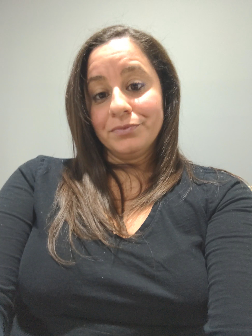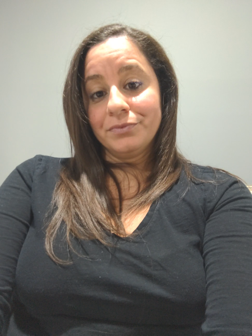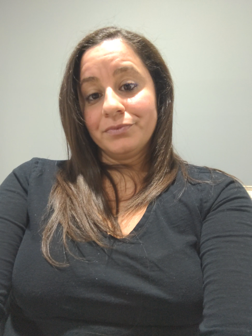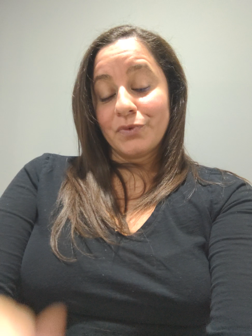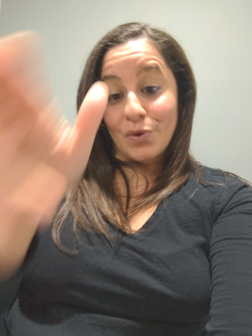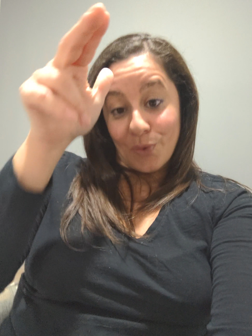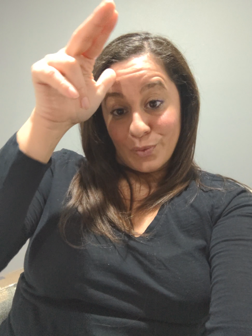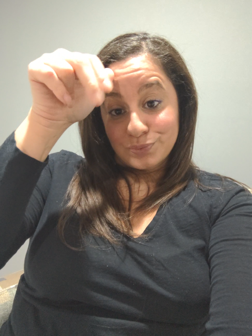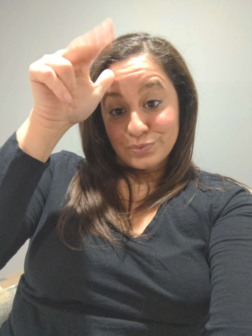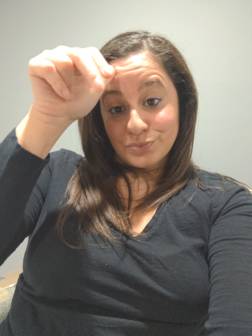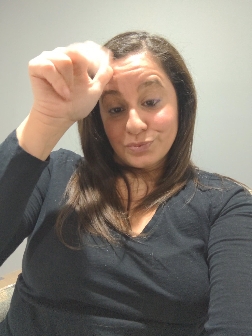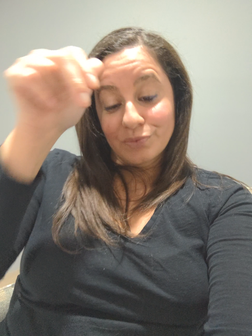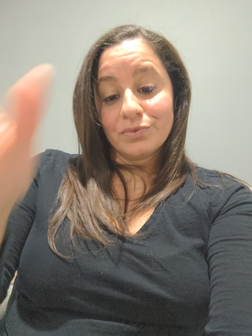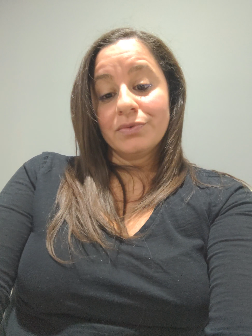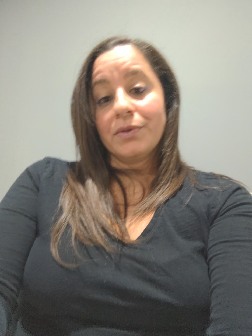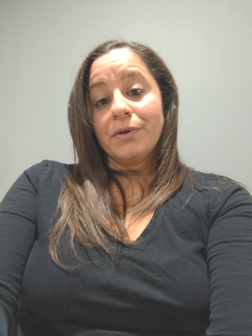horse